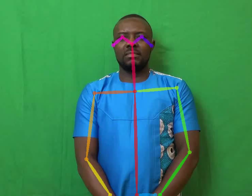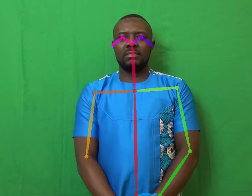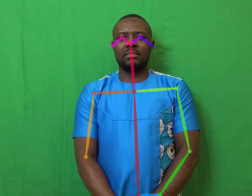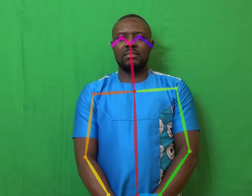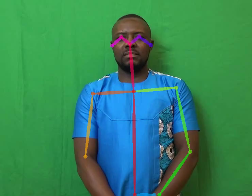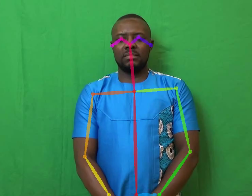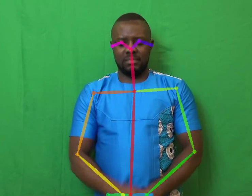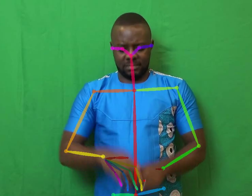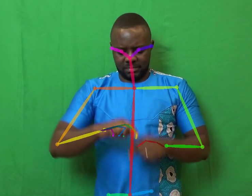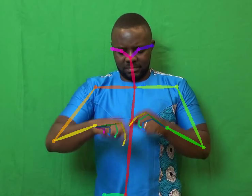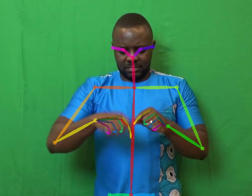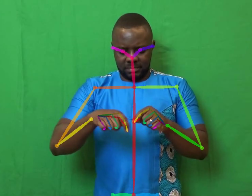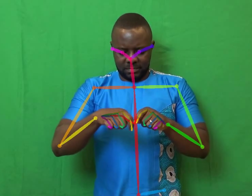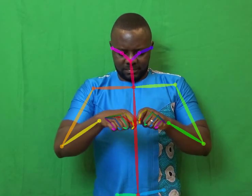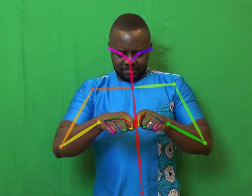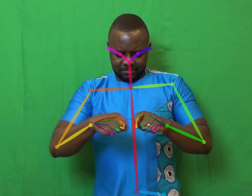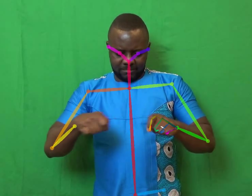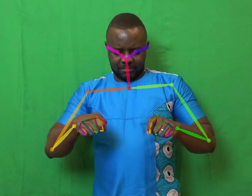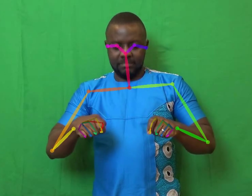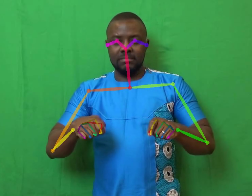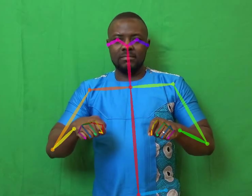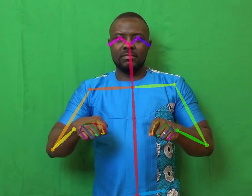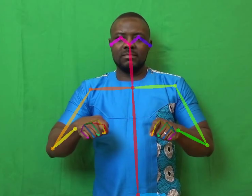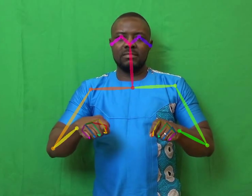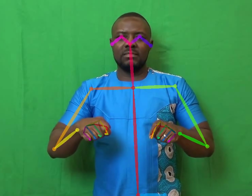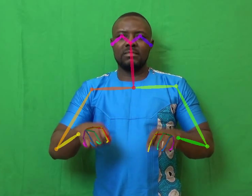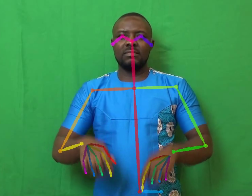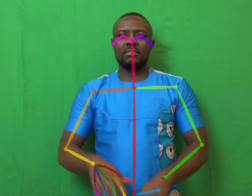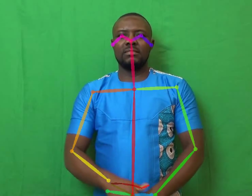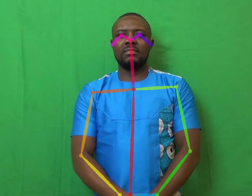knot